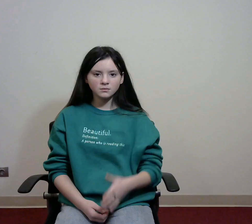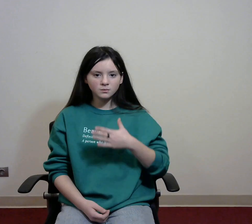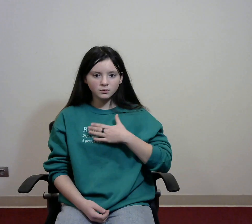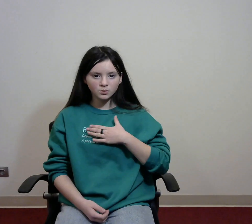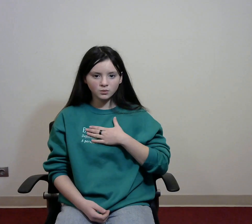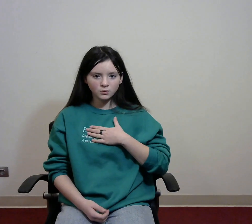mən